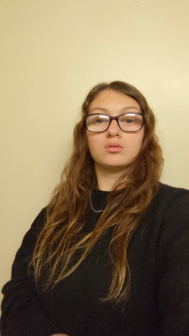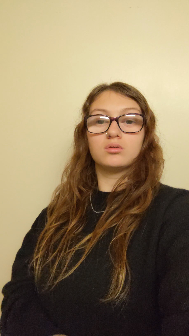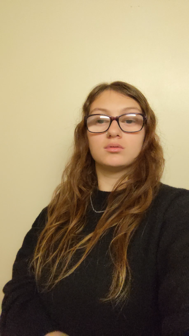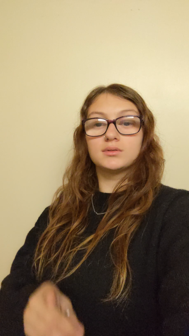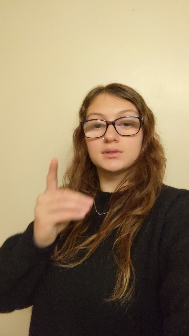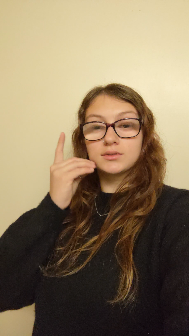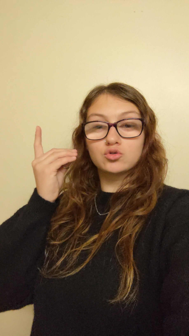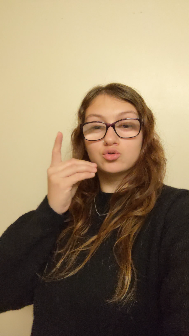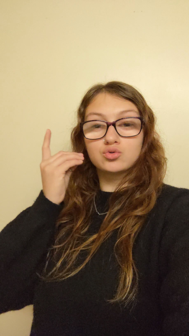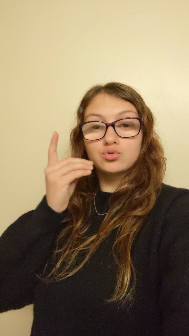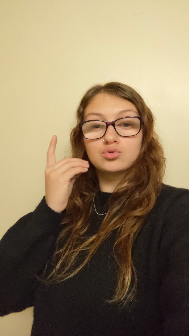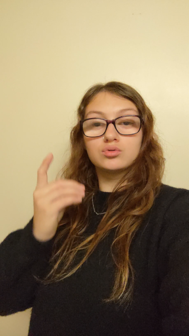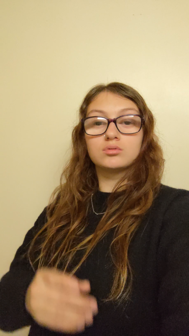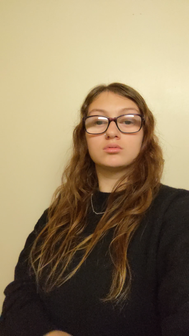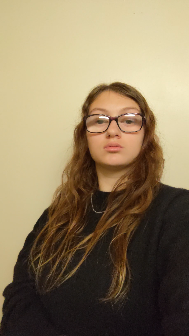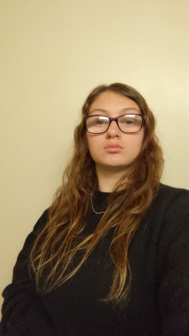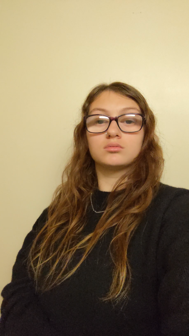dinner